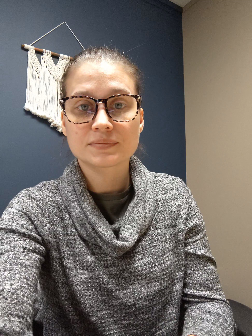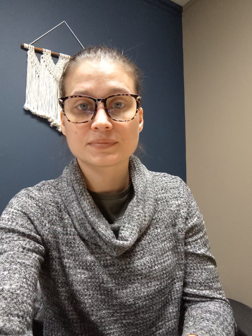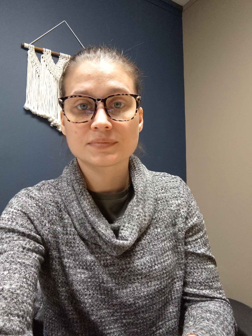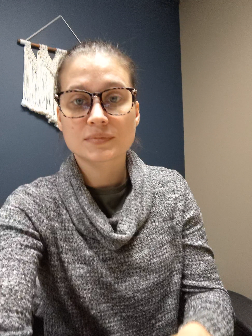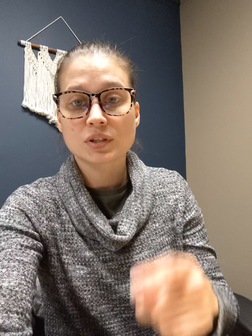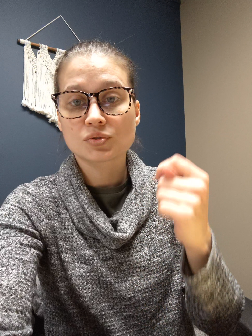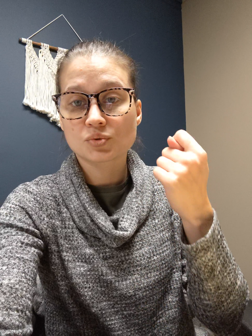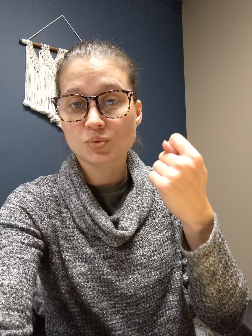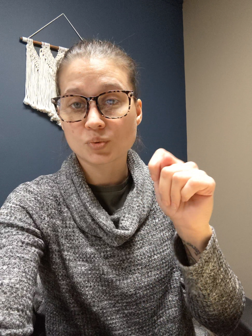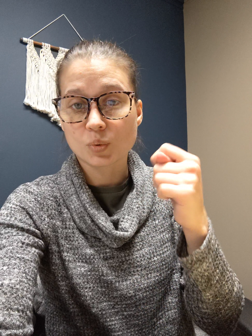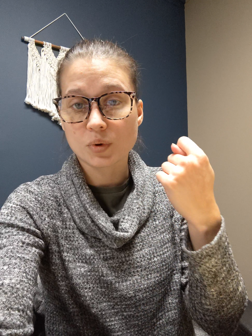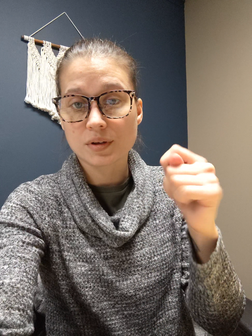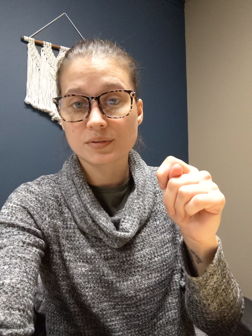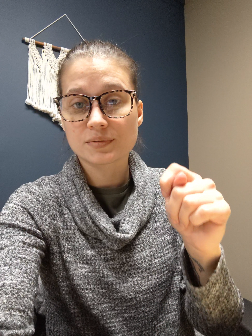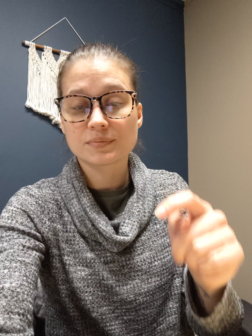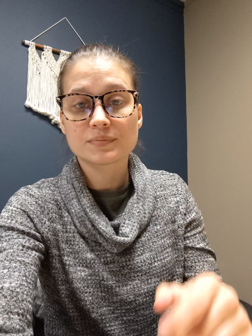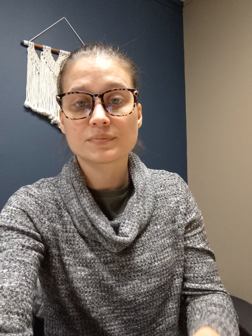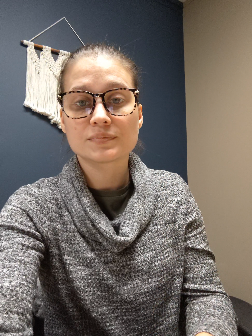toy